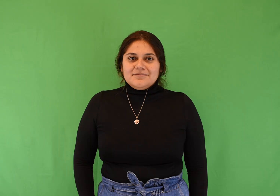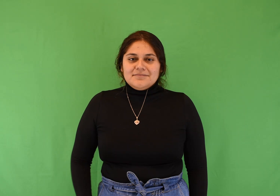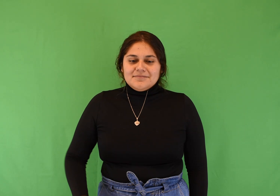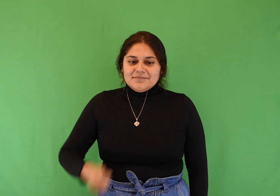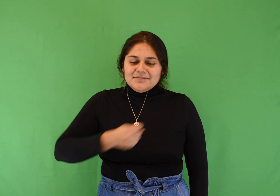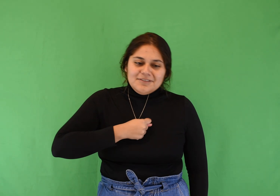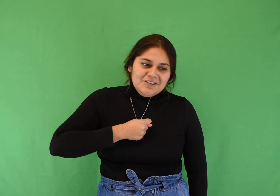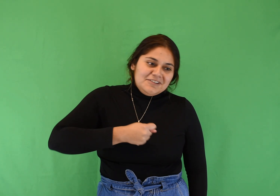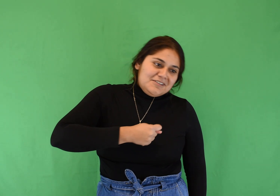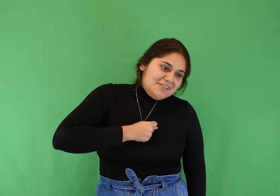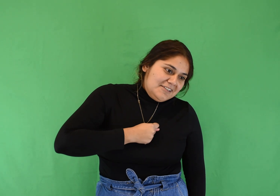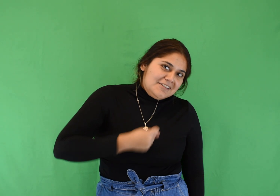tos